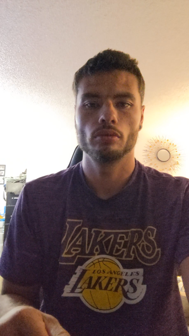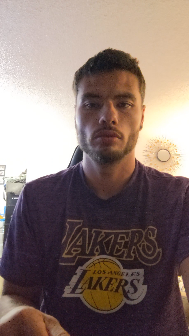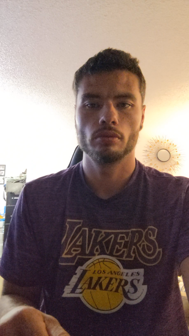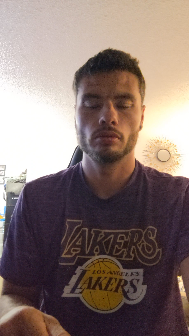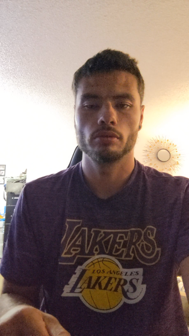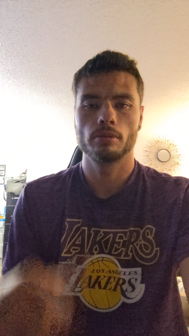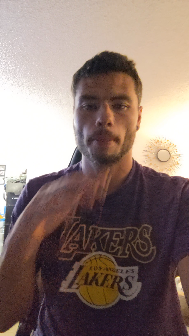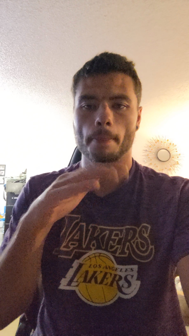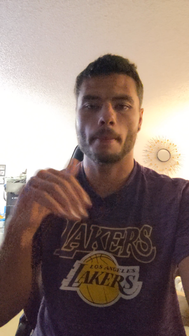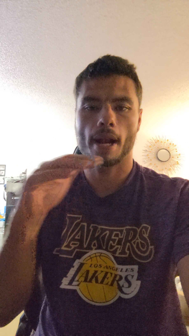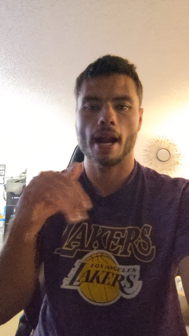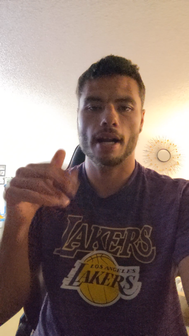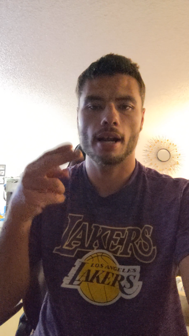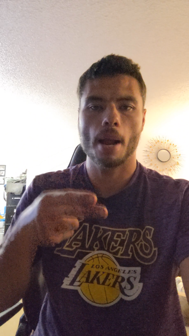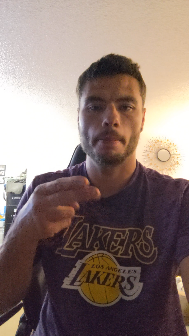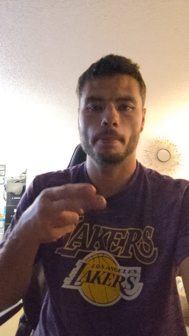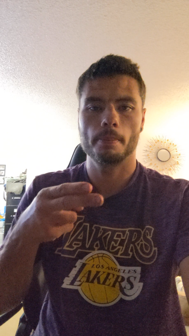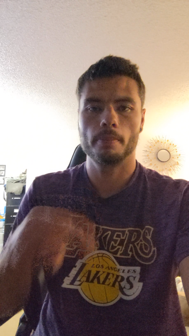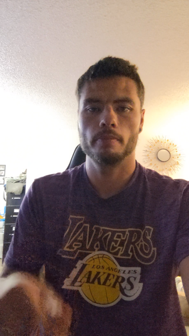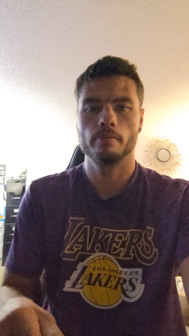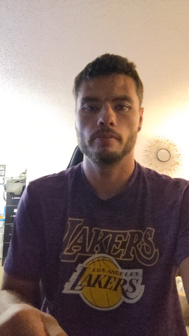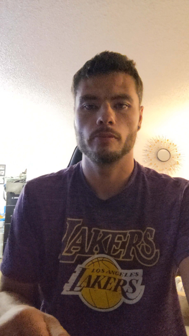pet's name